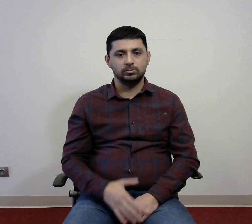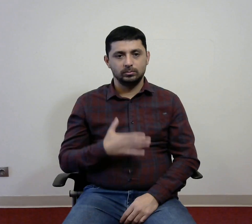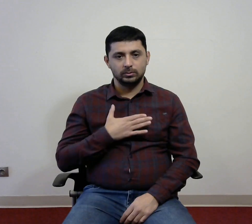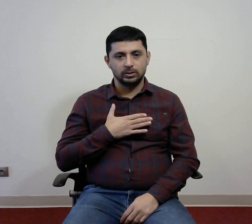mən